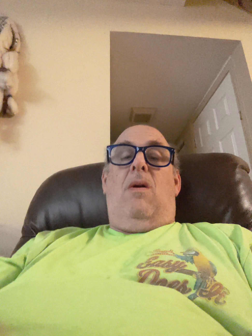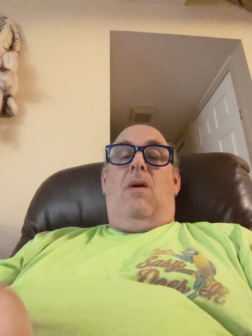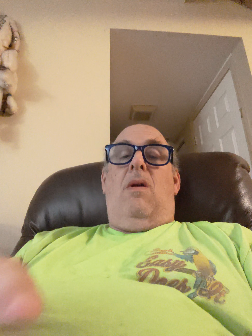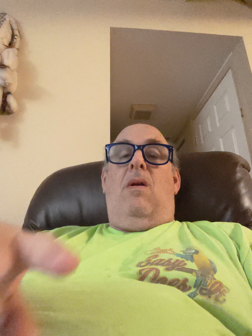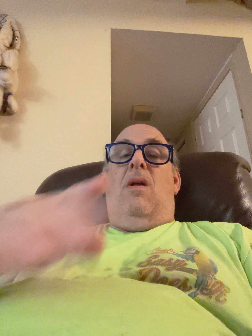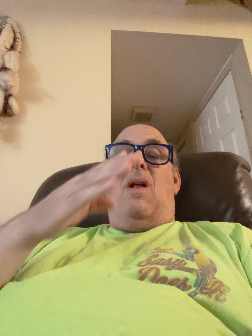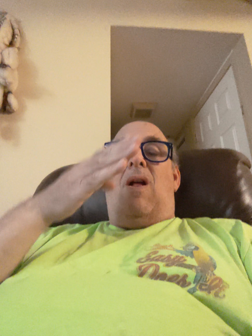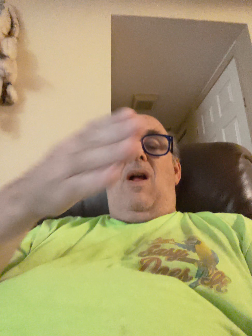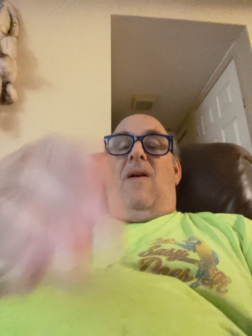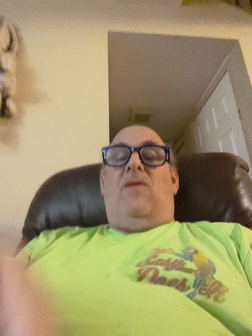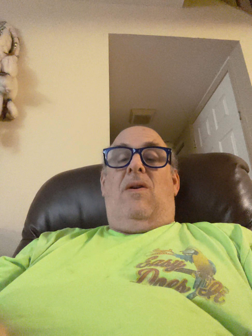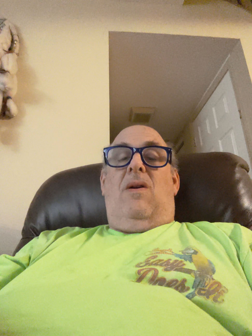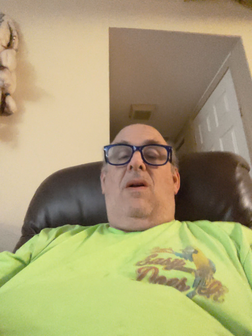after